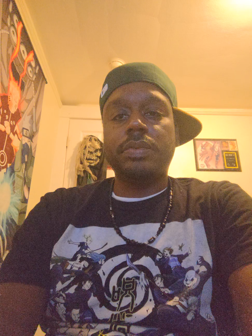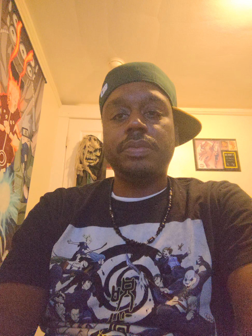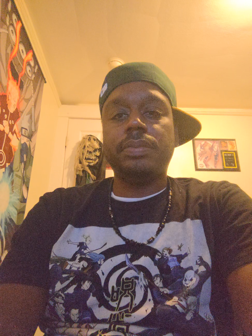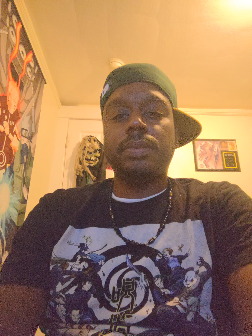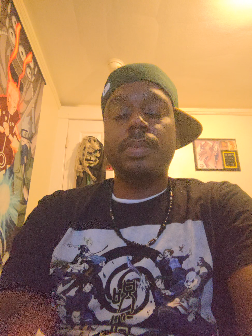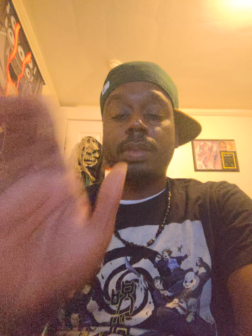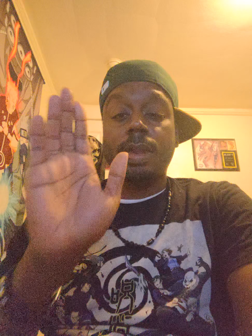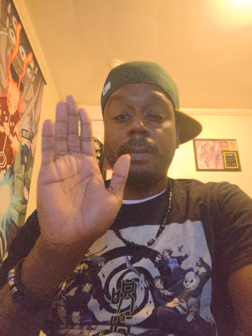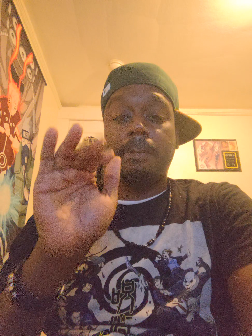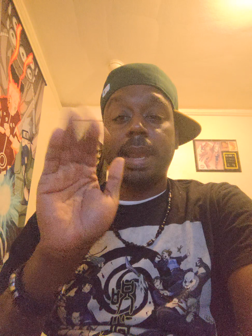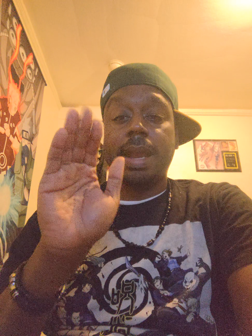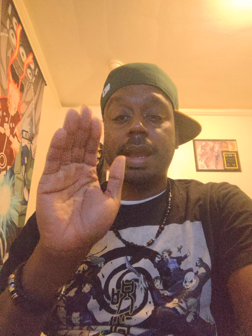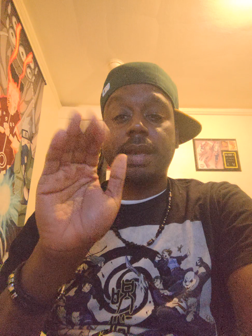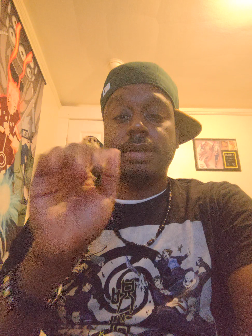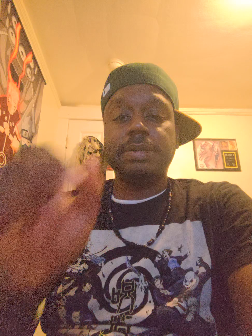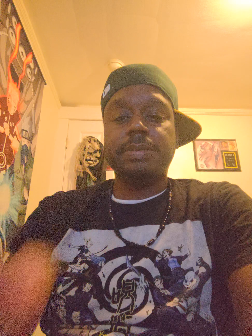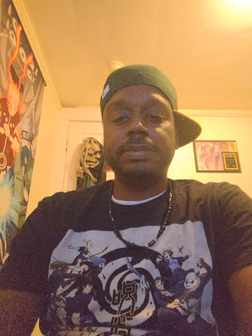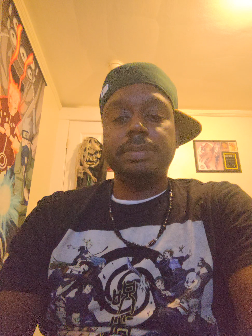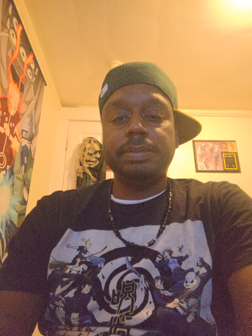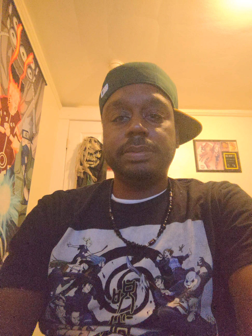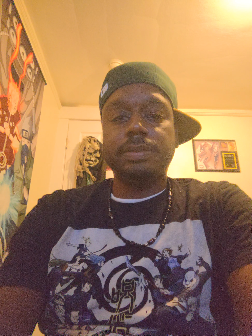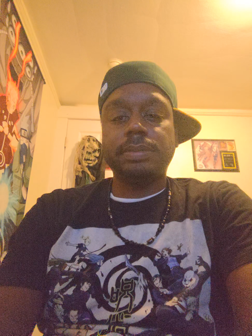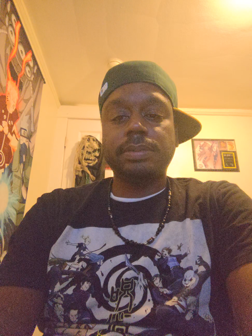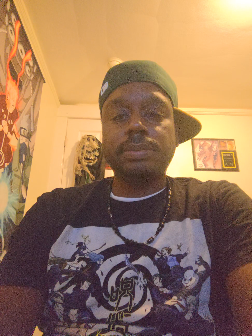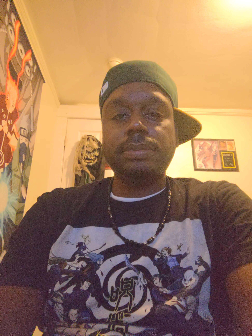bye